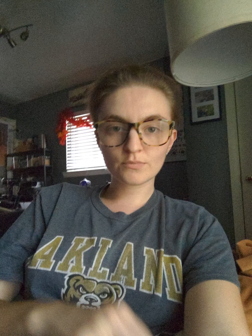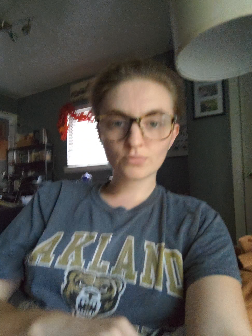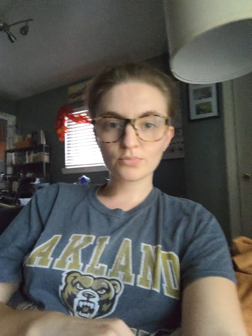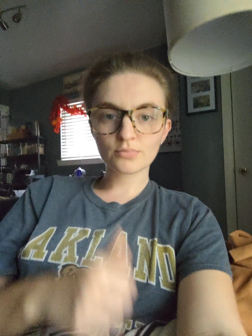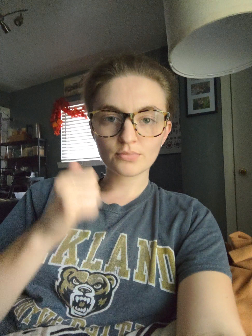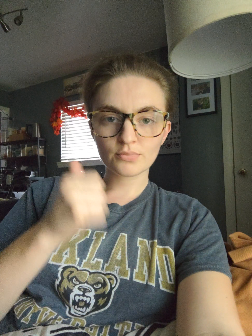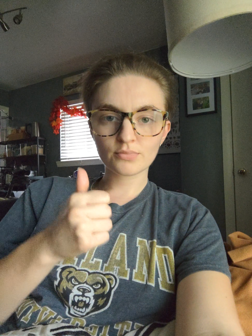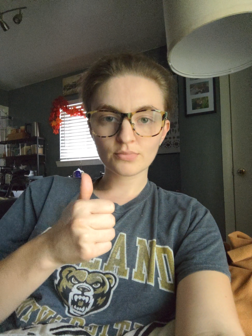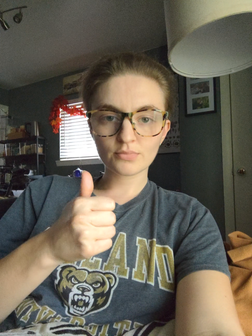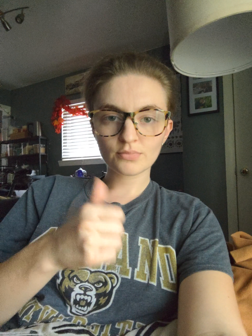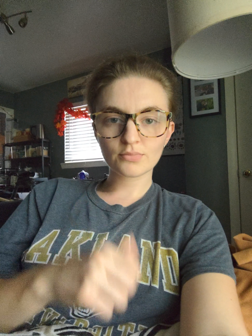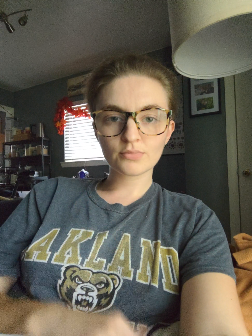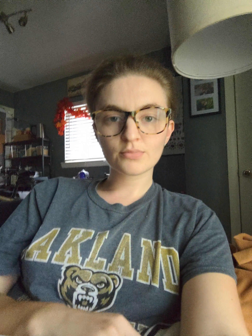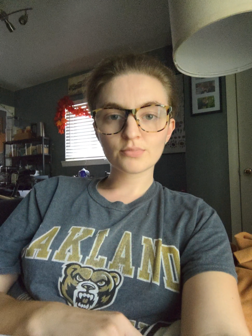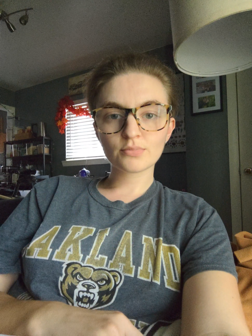help